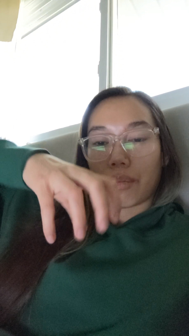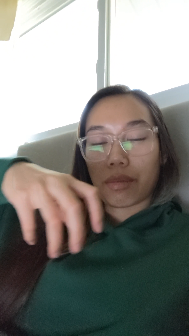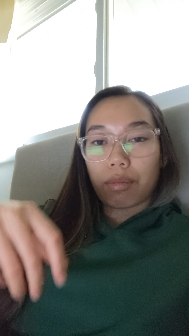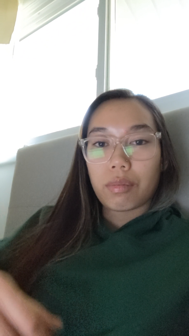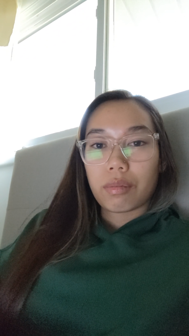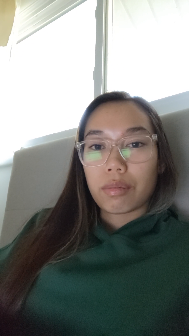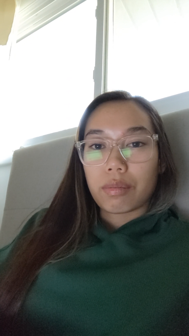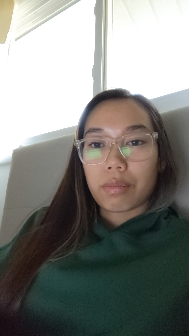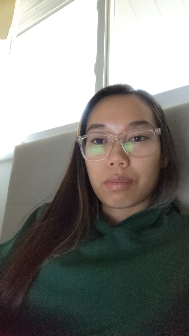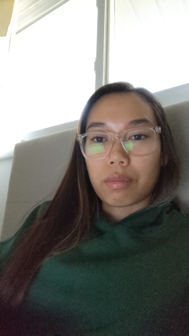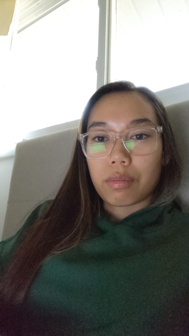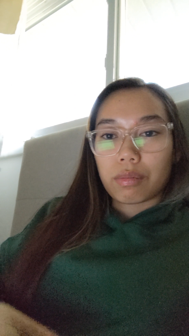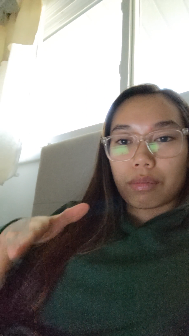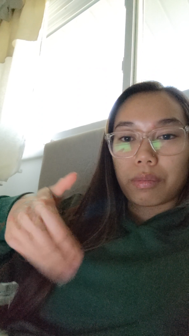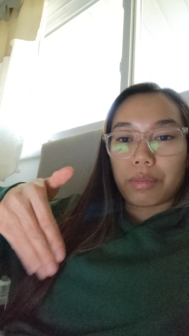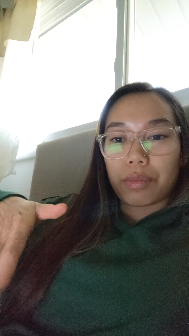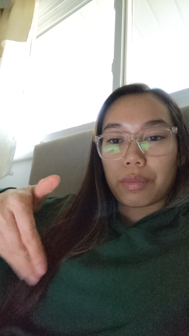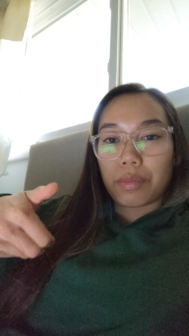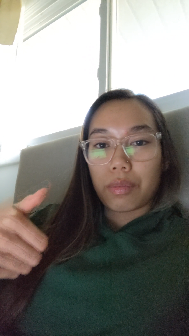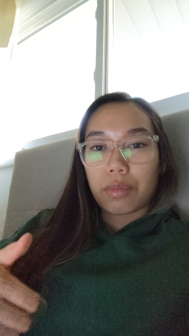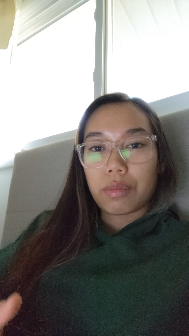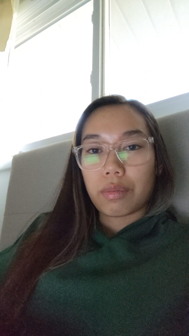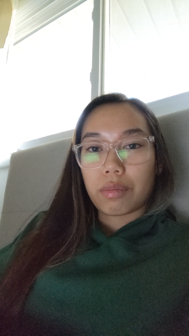pants